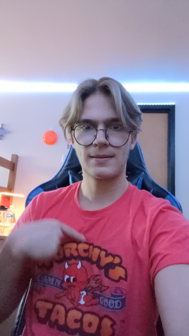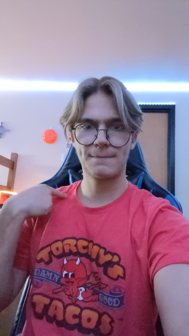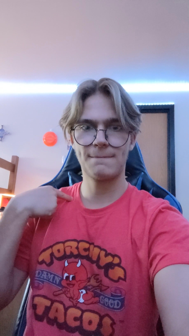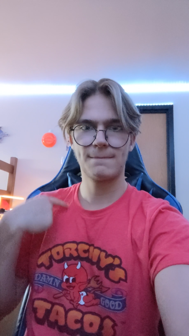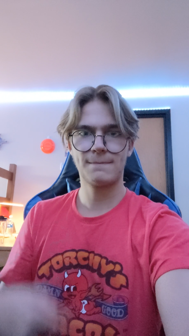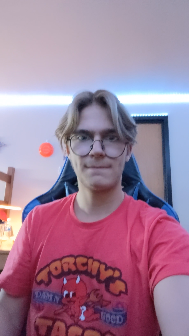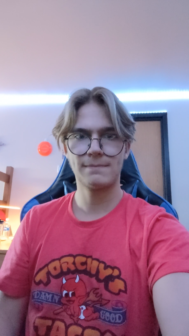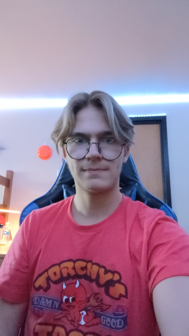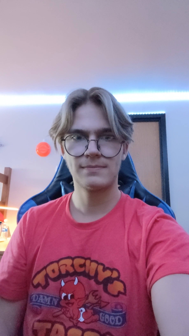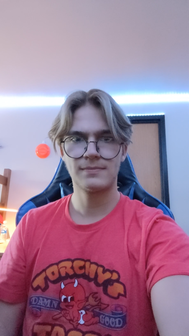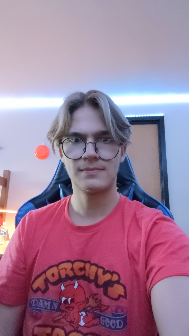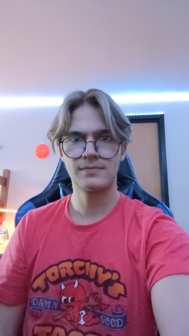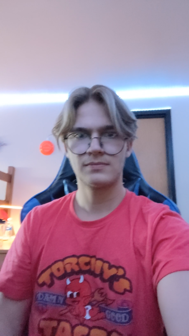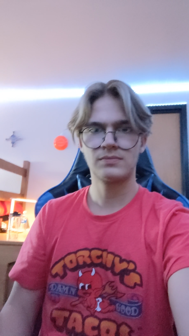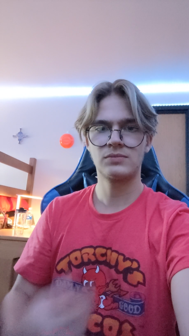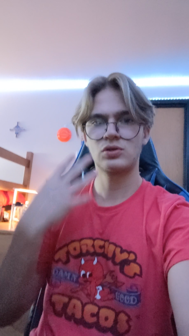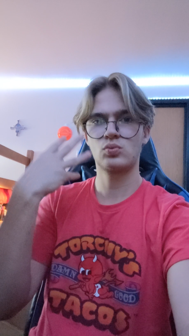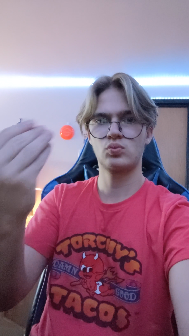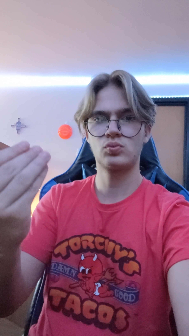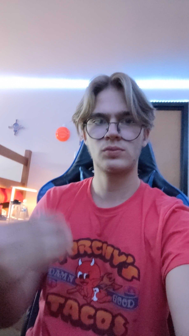got to